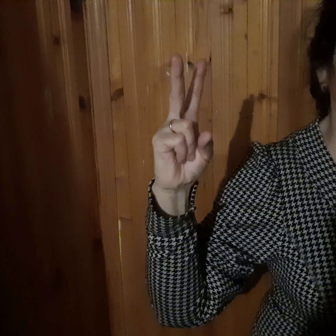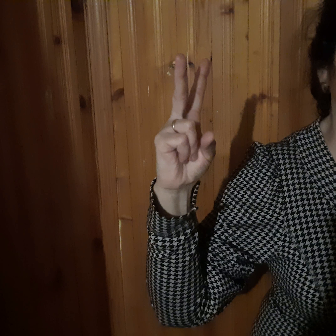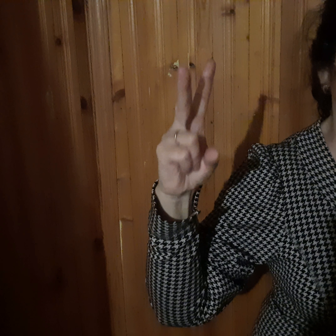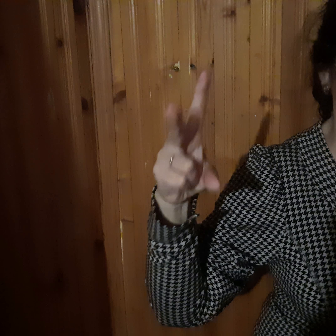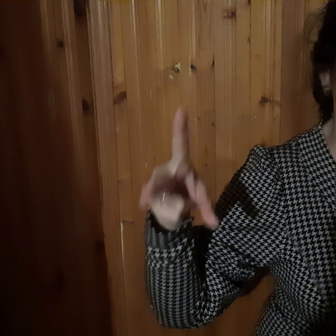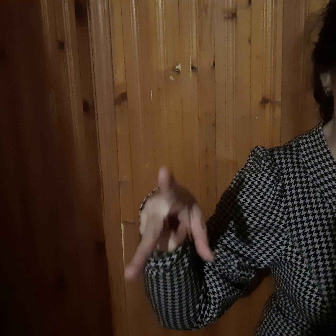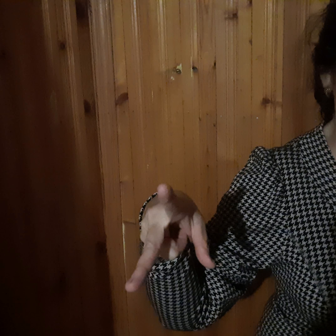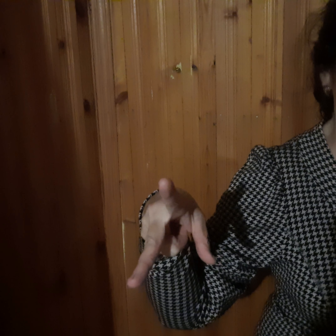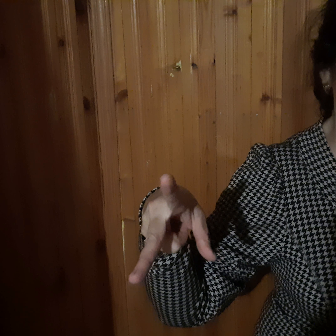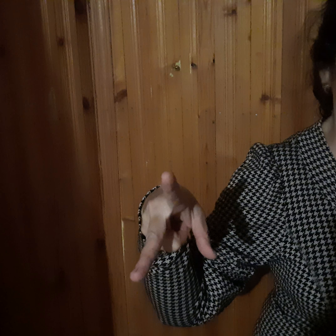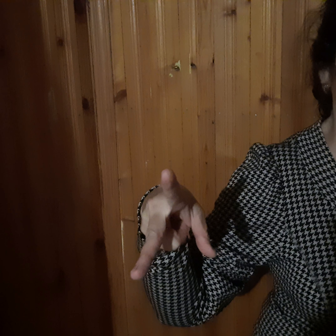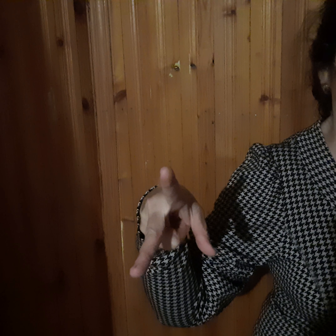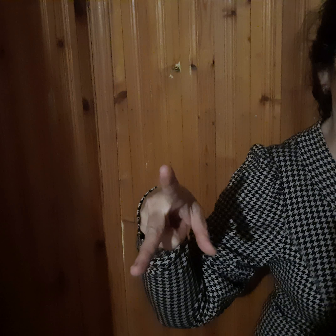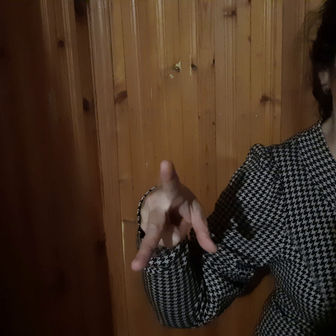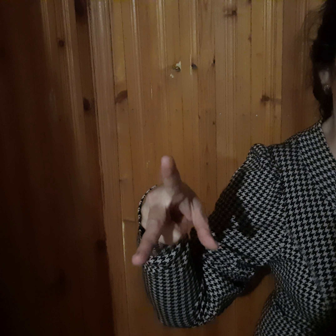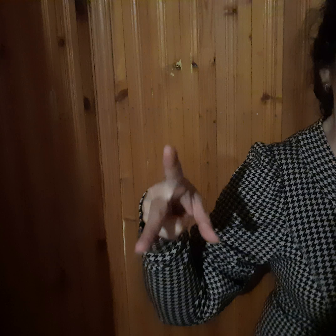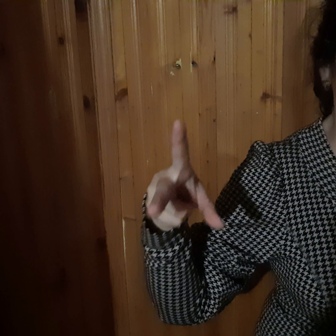К